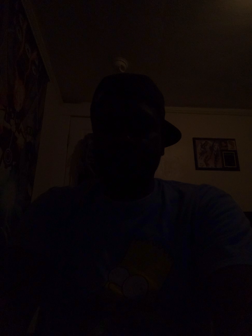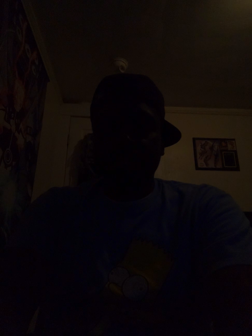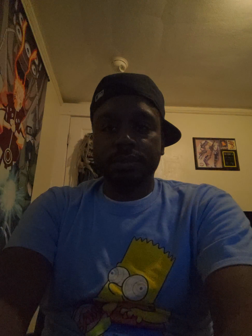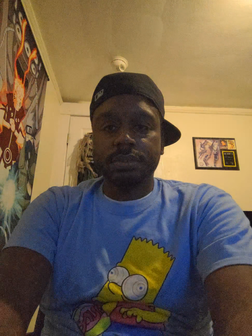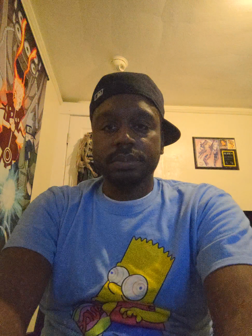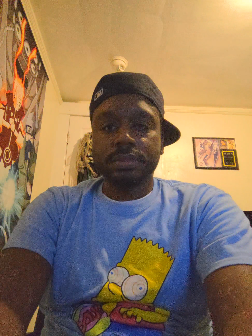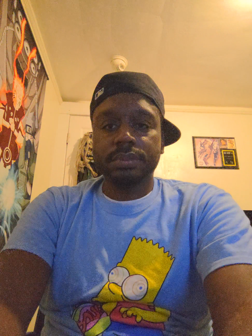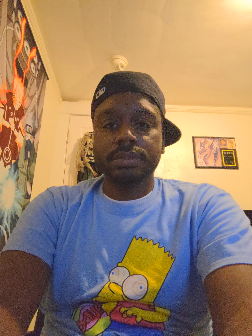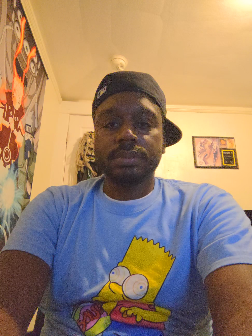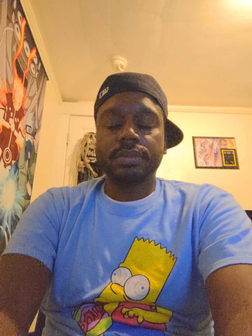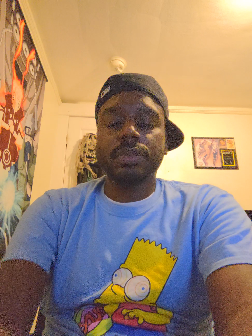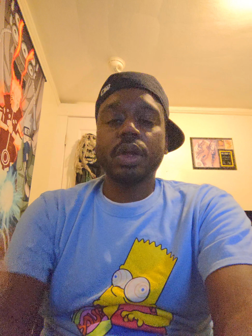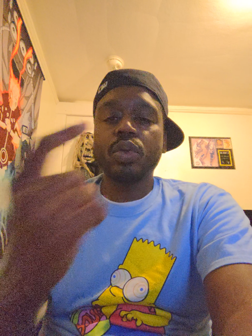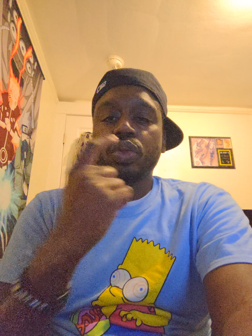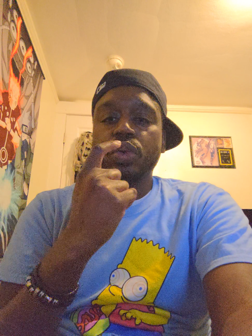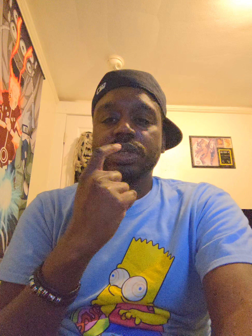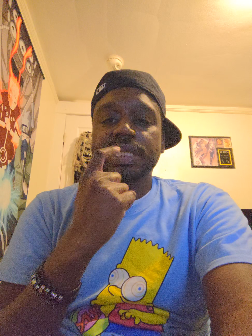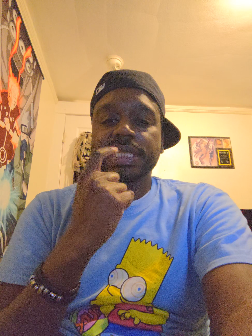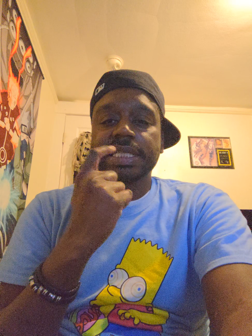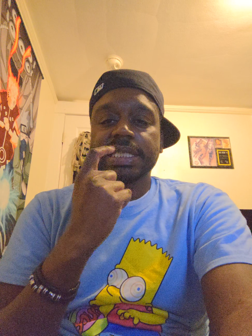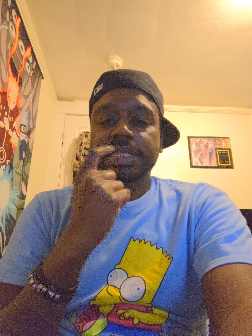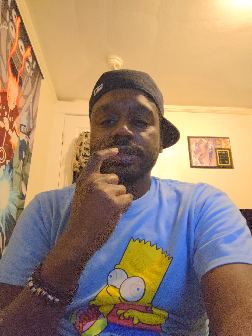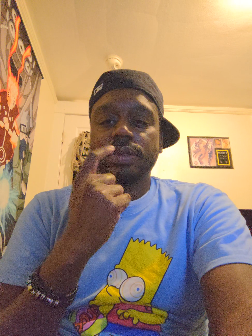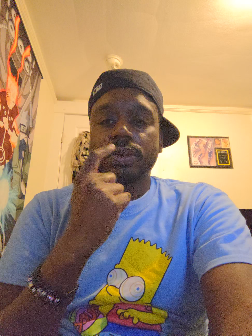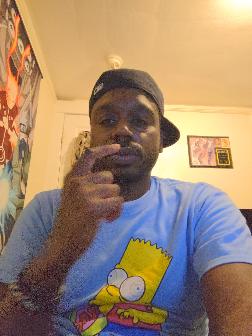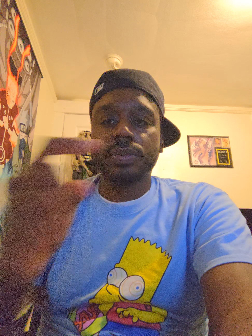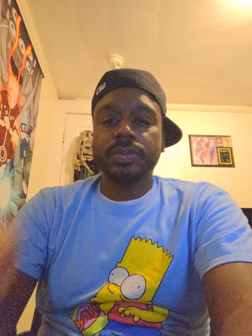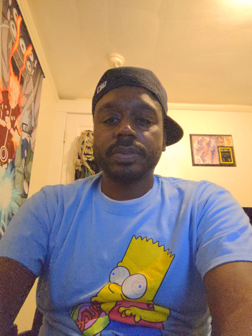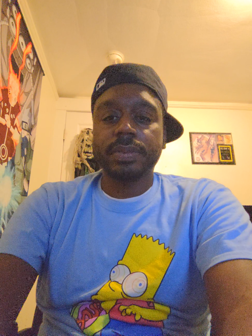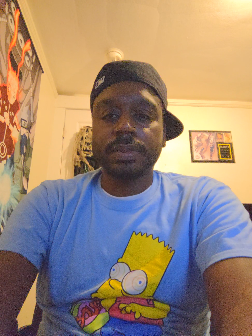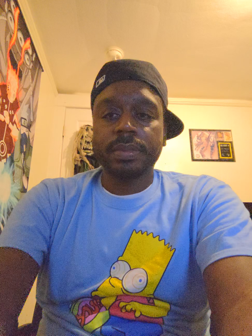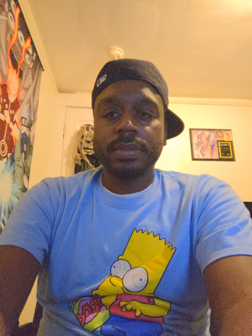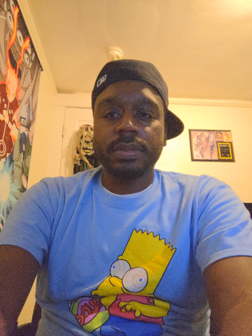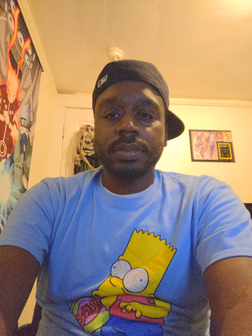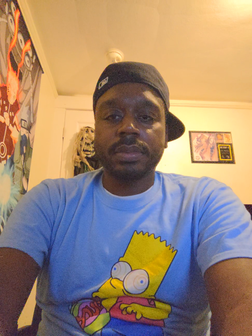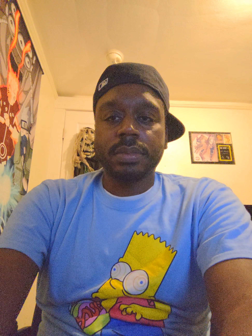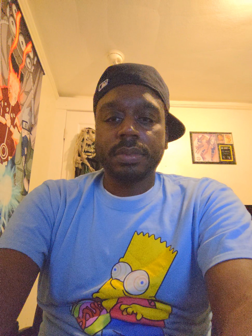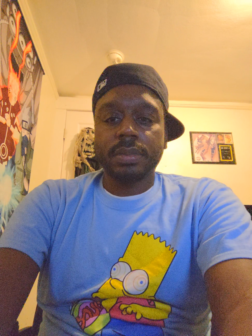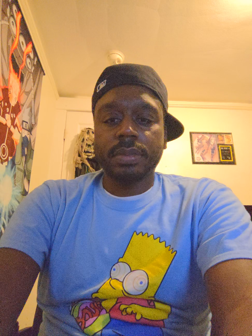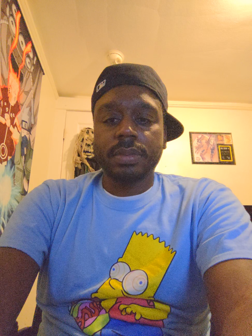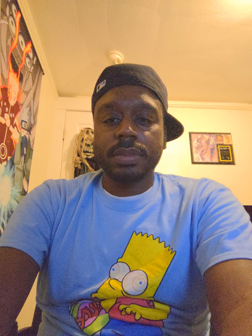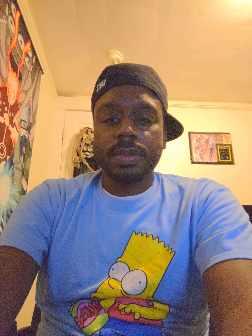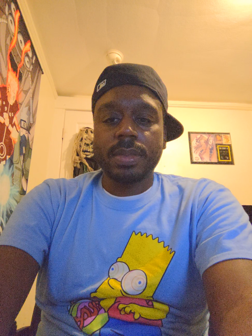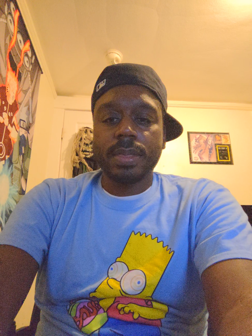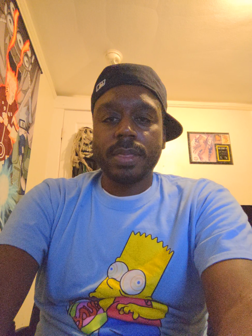tooth